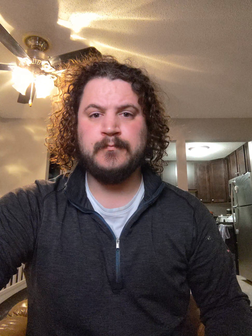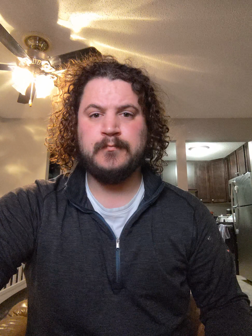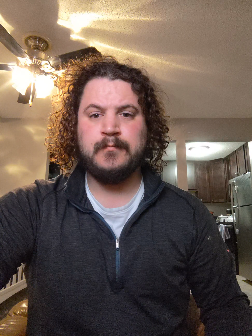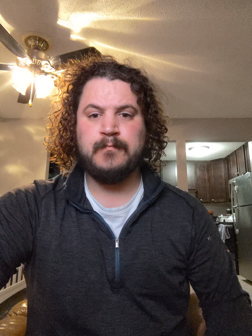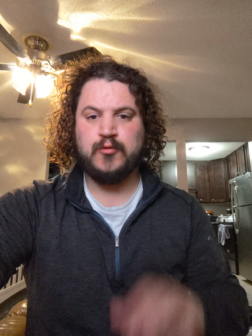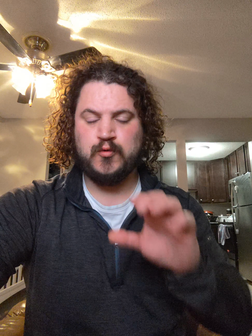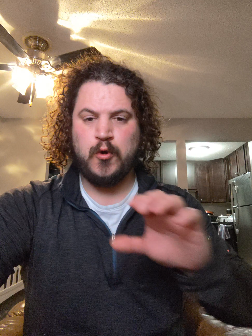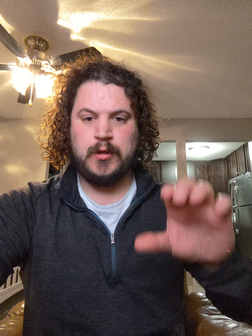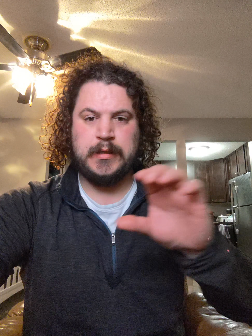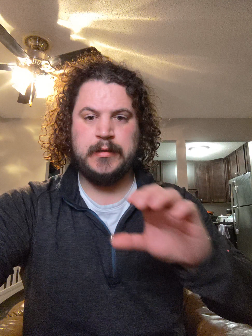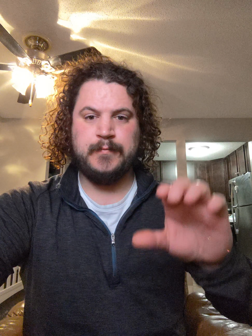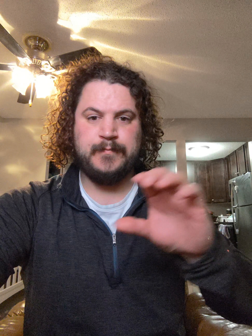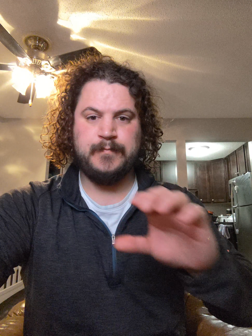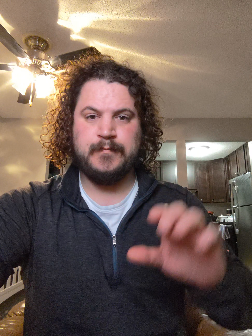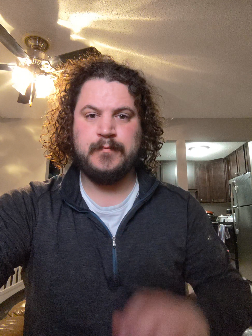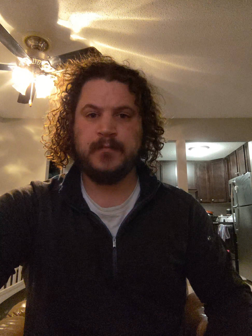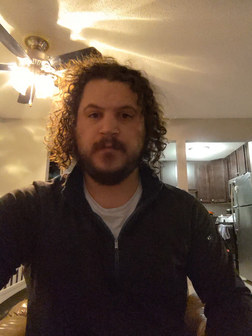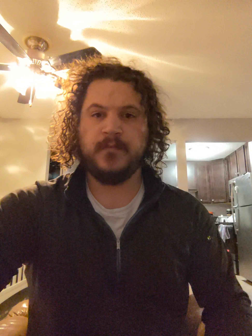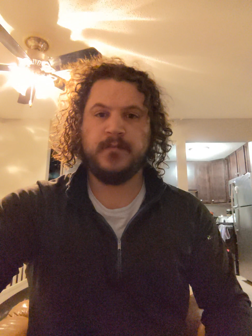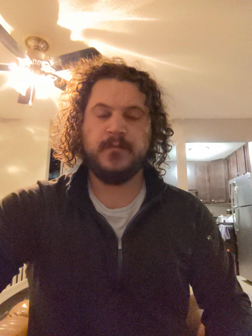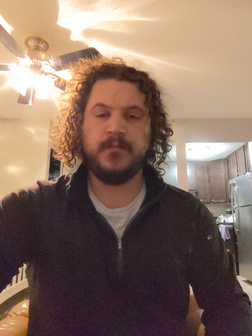chocolate